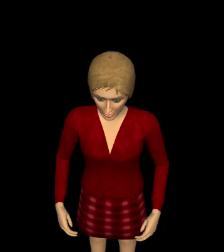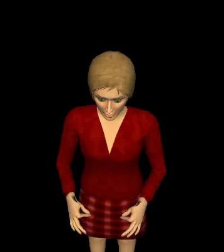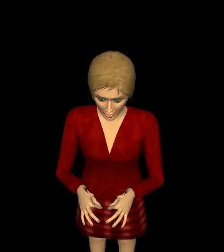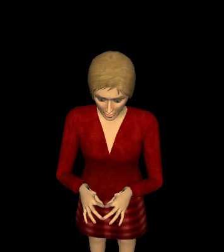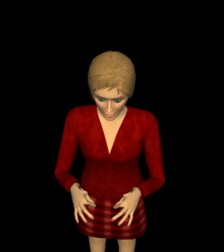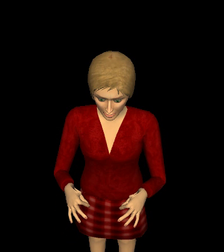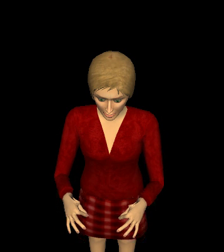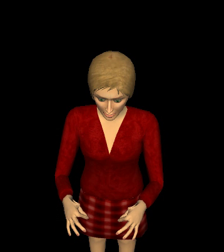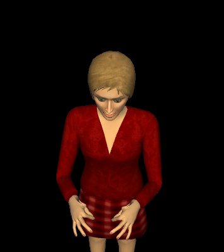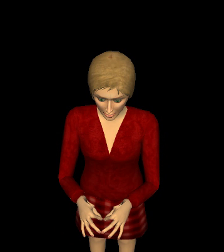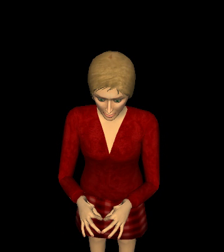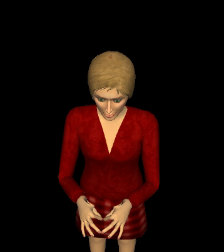غرفة